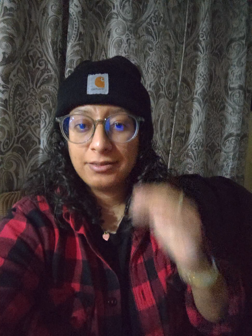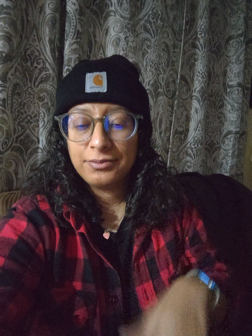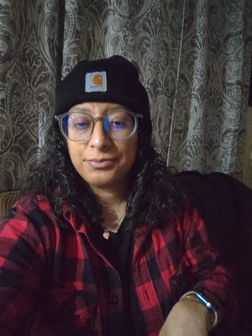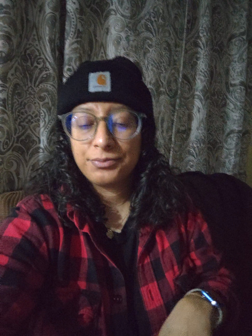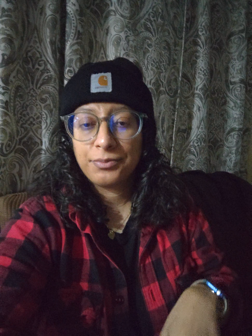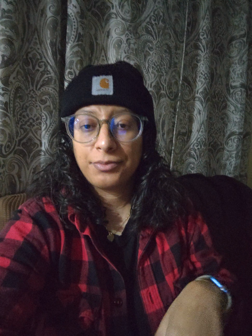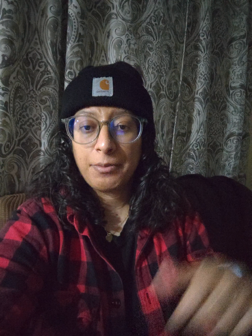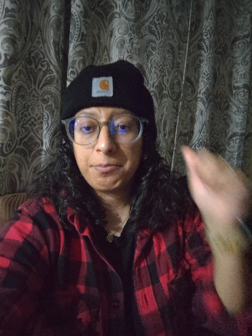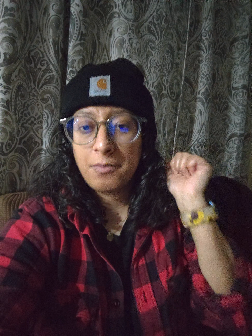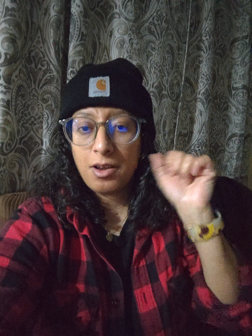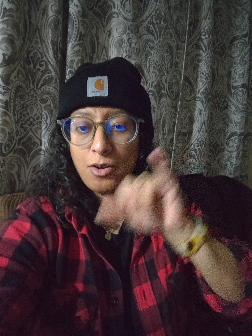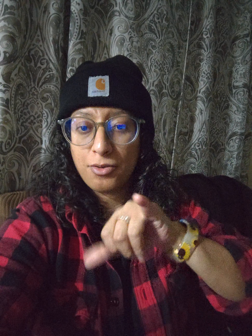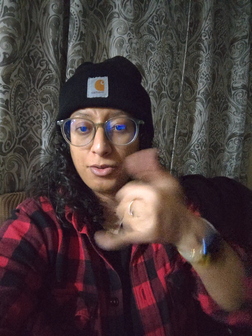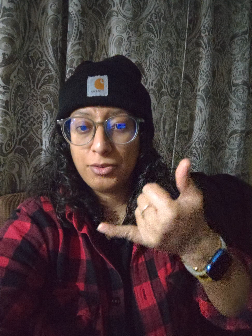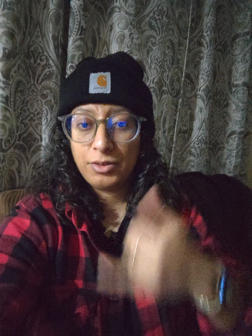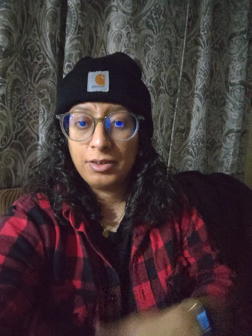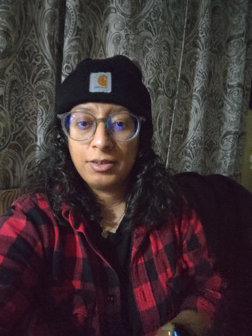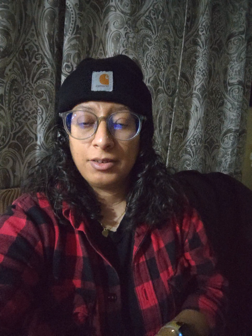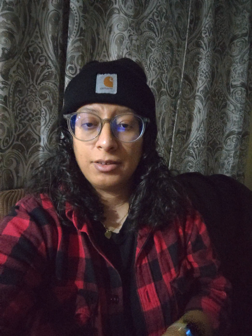backyard